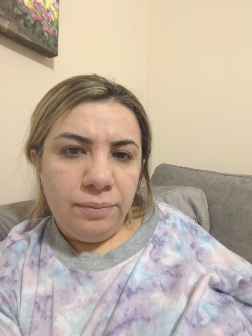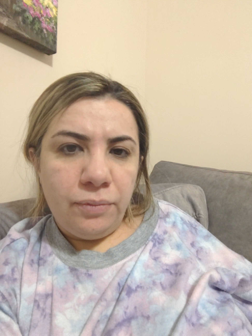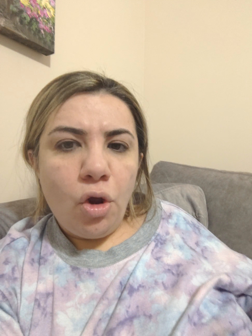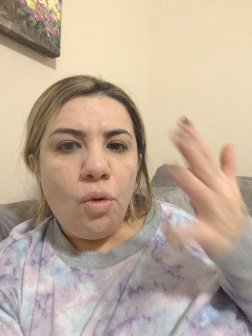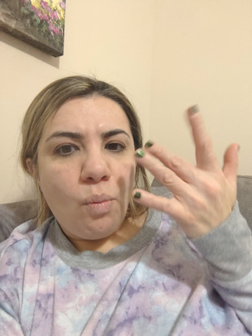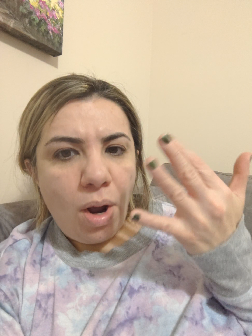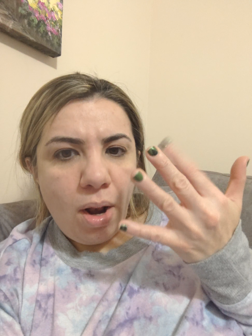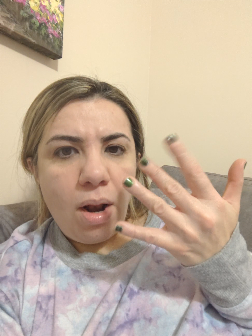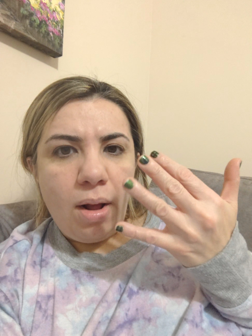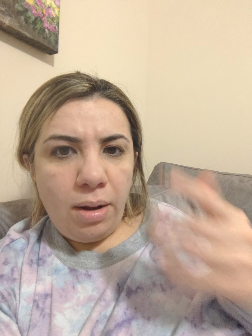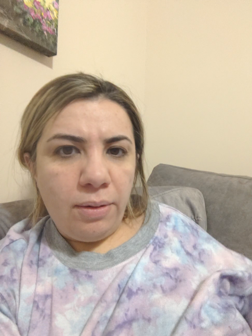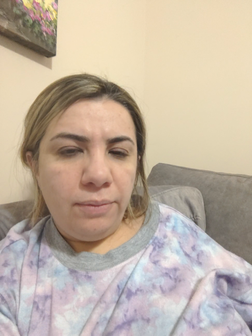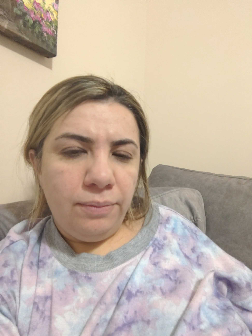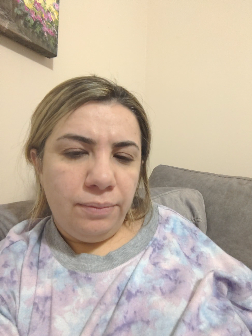wait